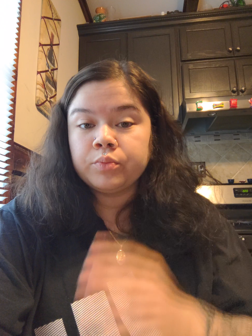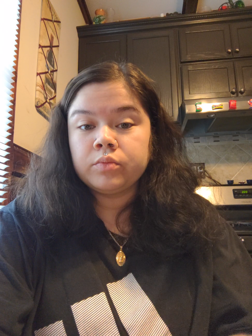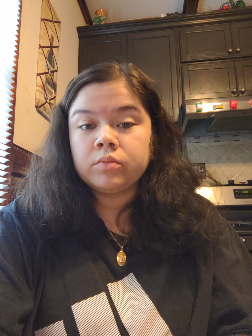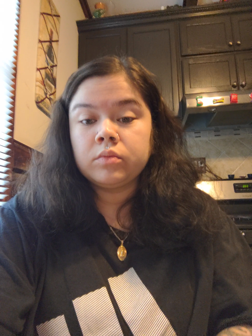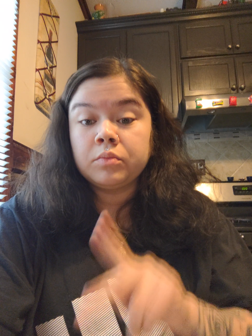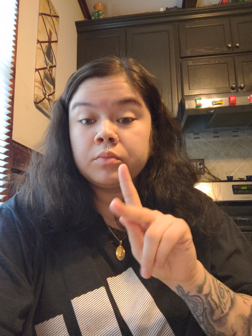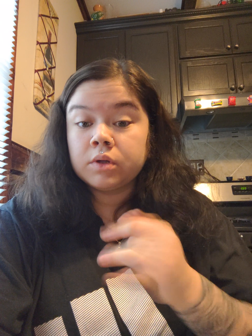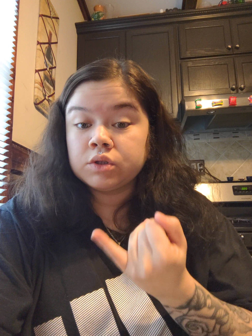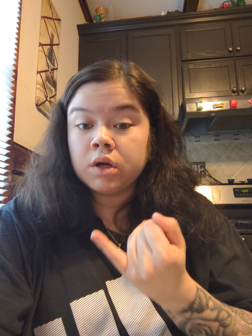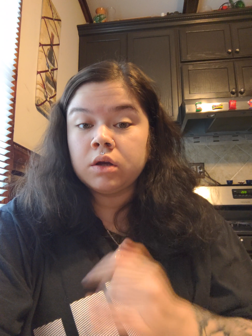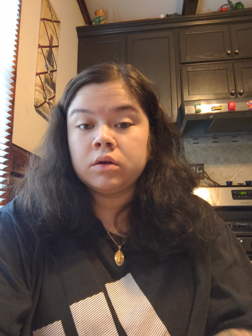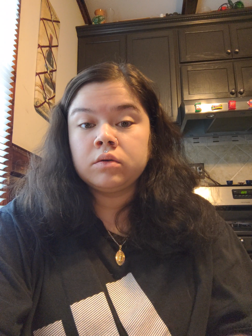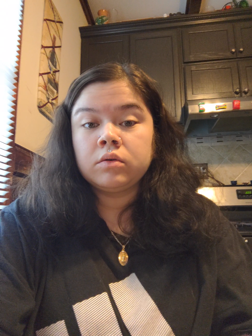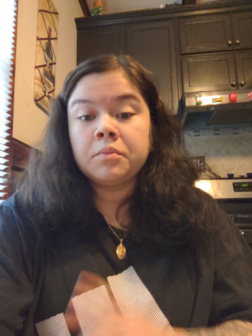pajamas